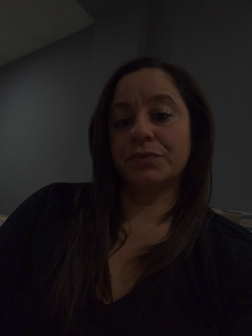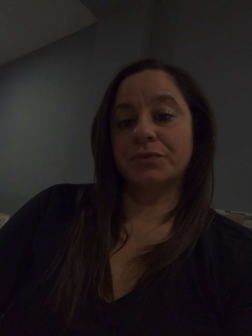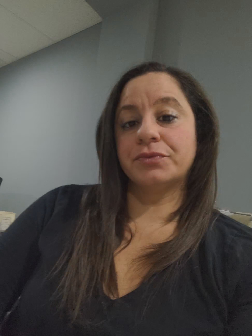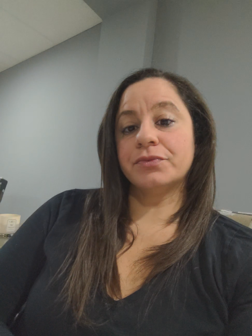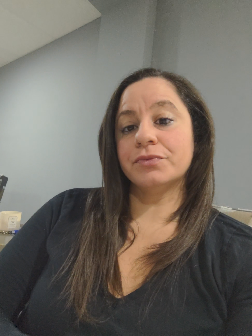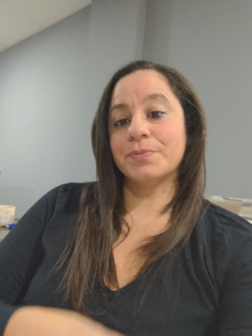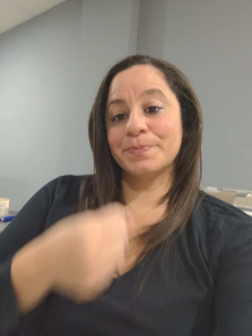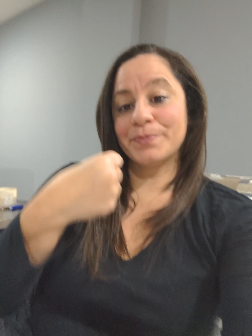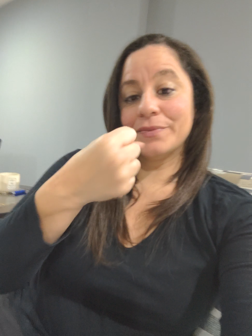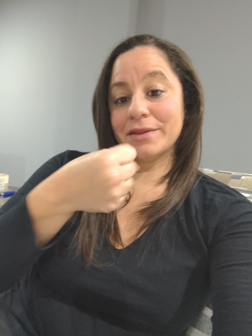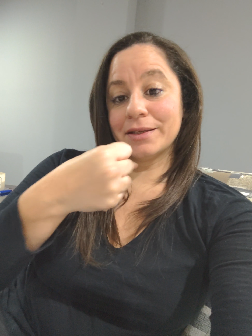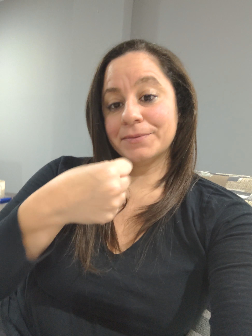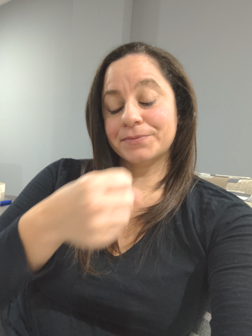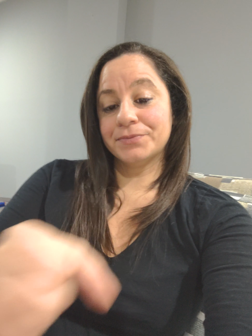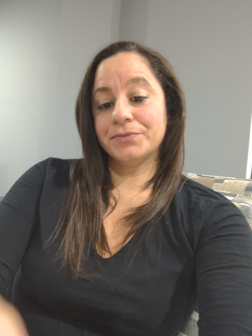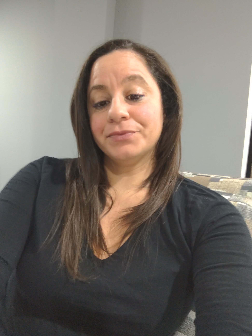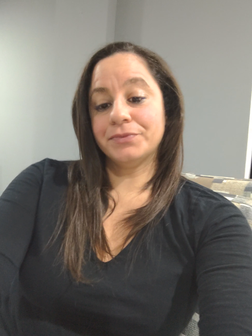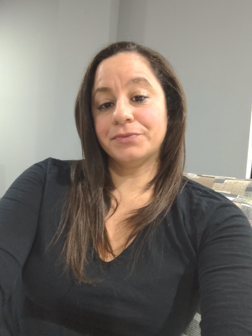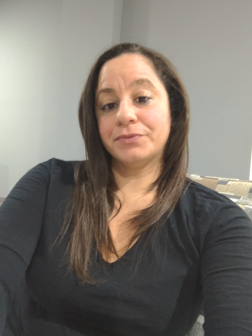make